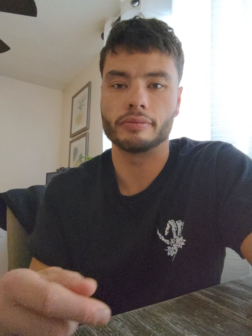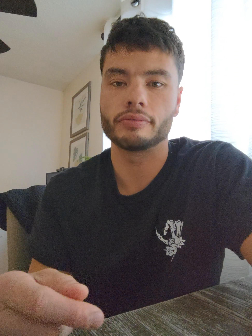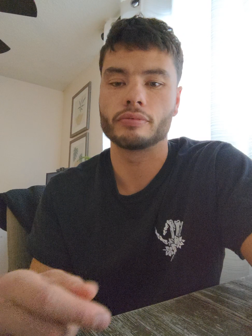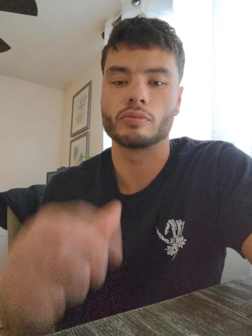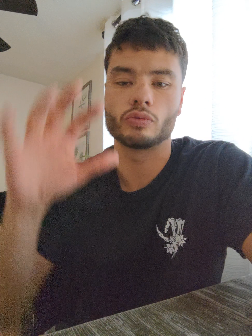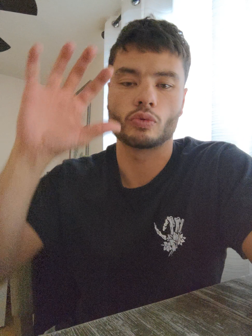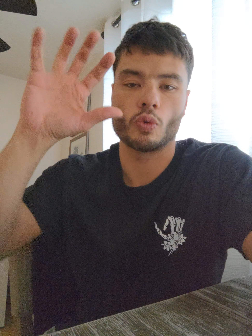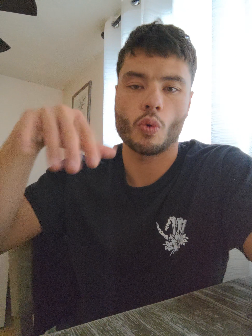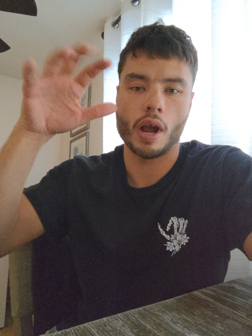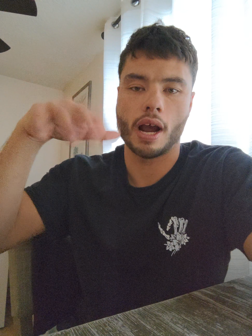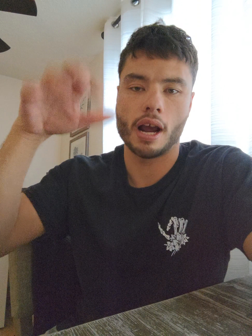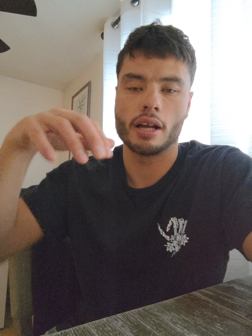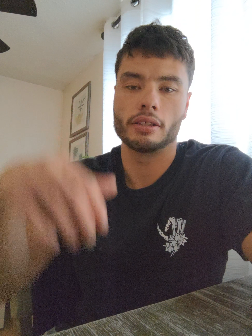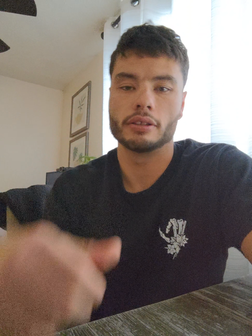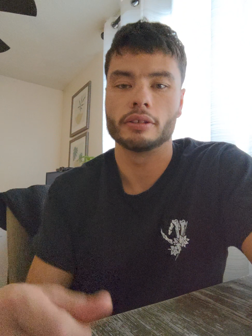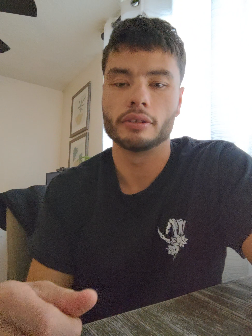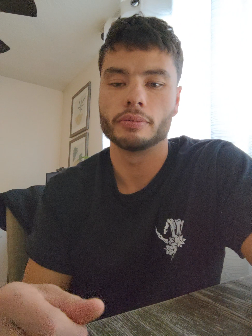rain